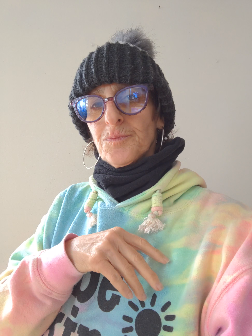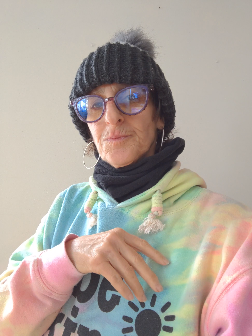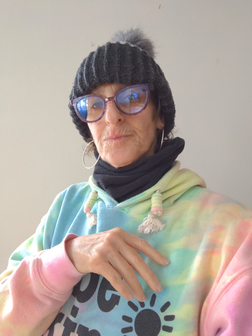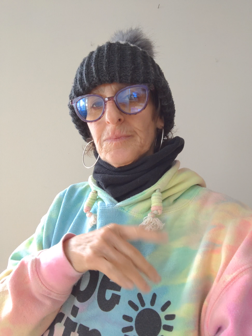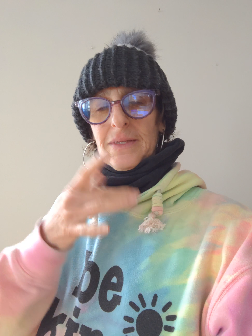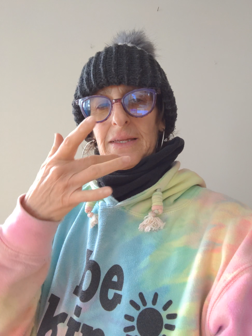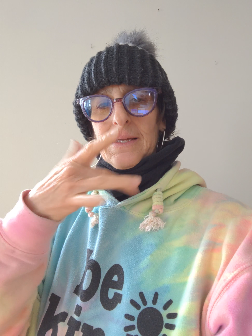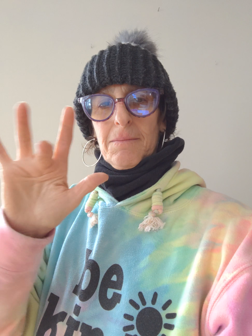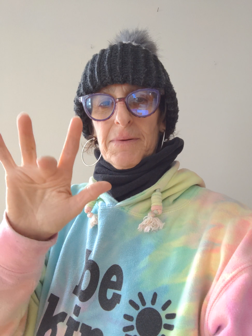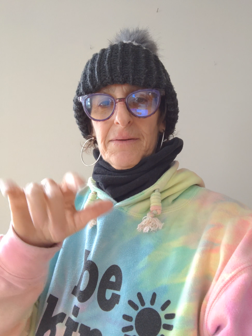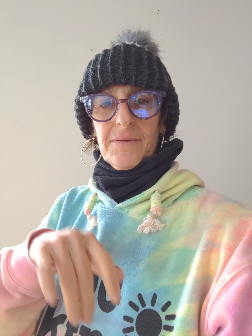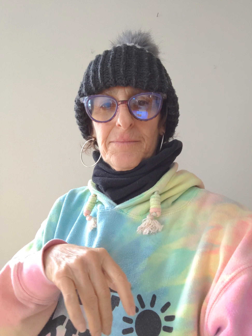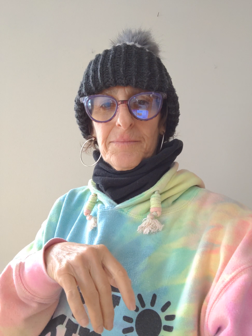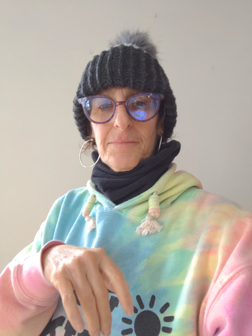empty